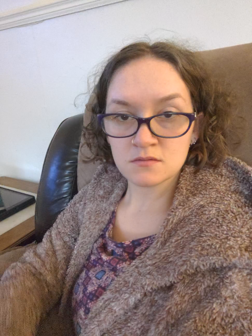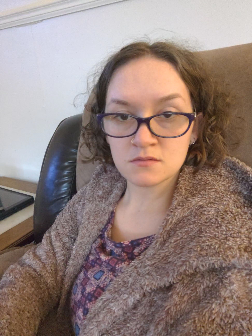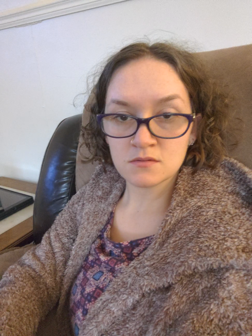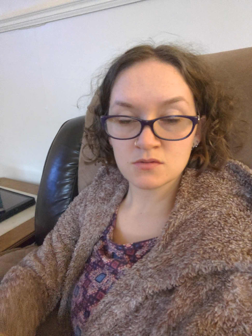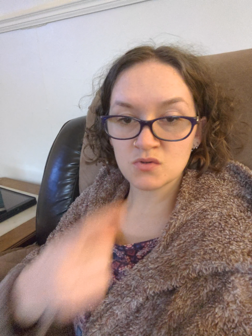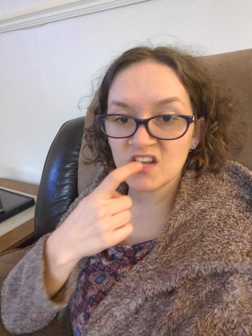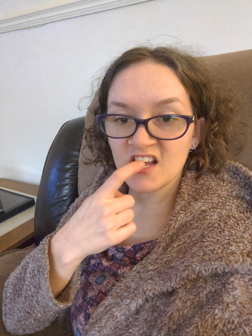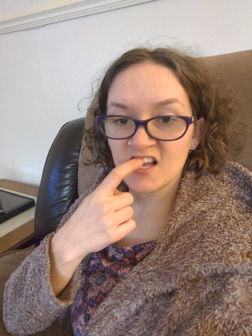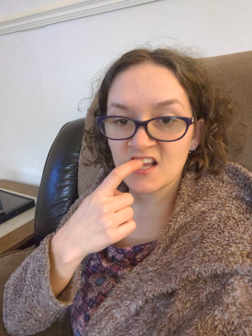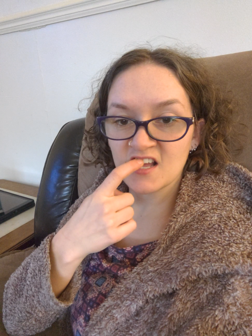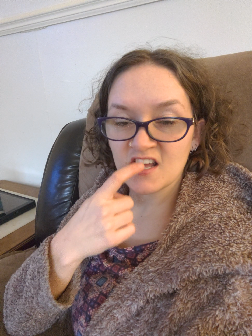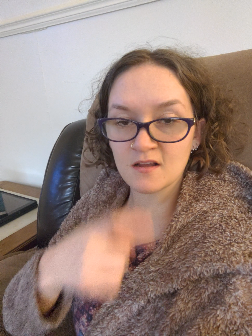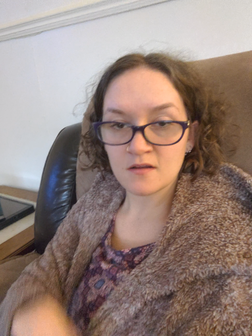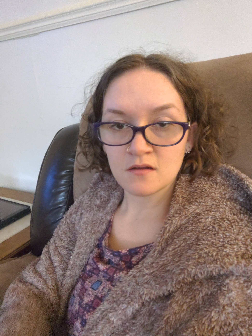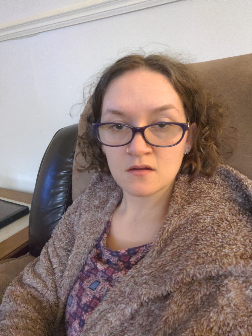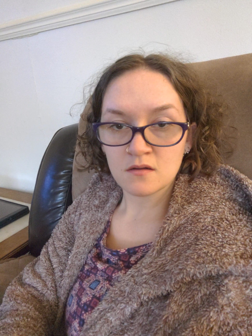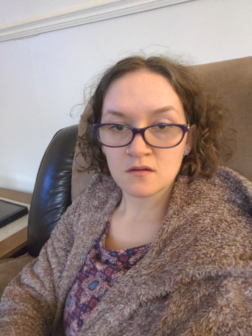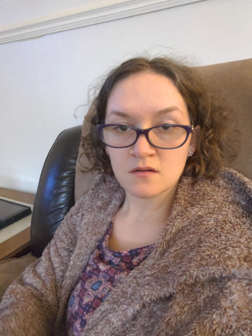tooth